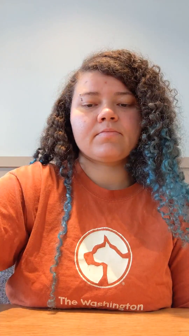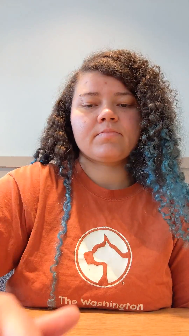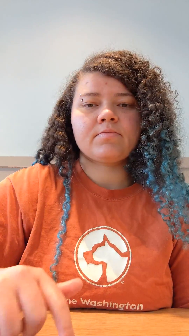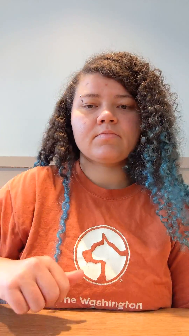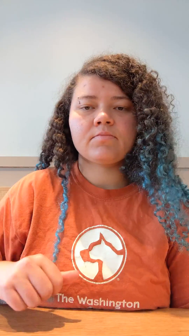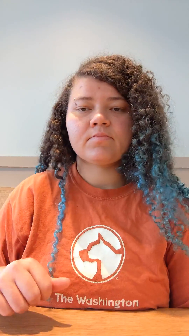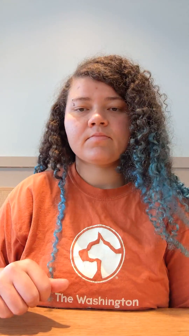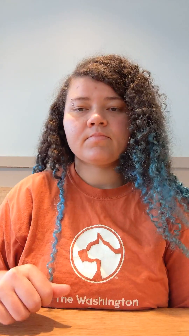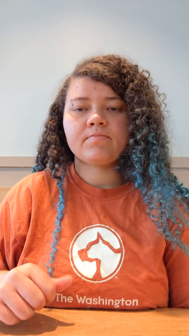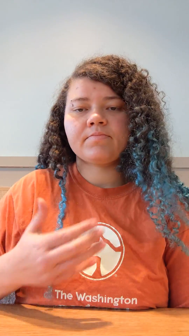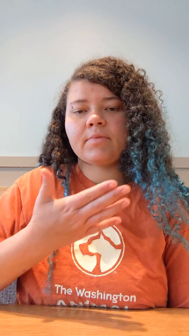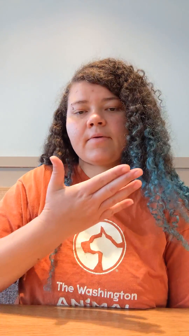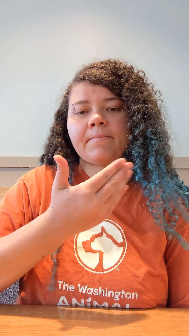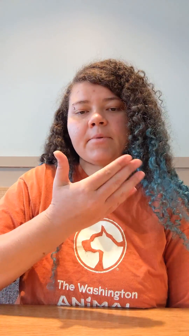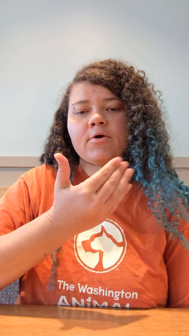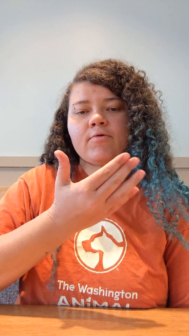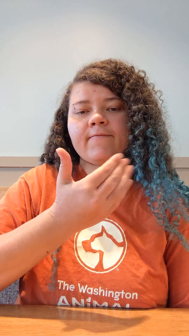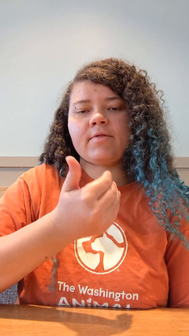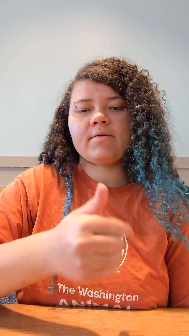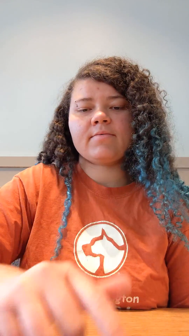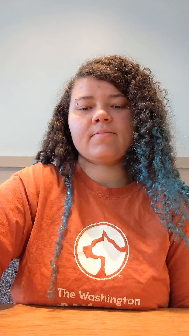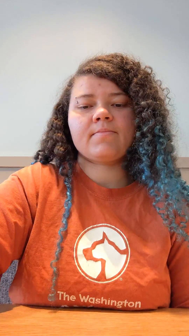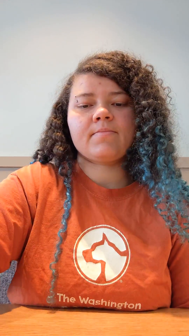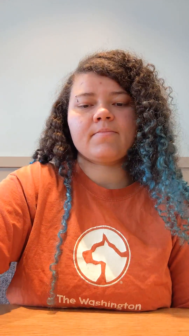butterfly